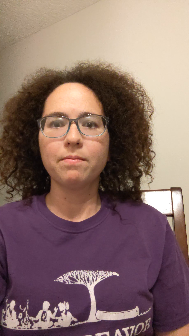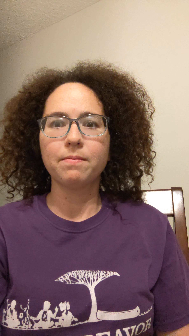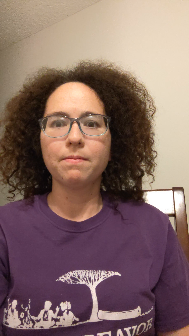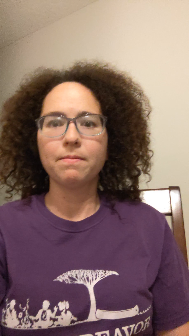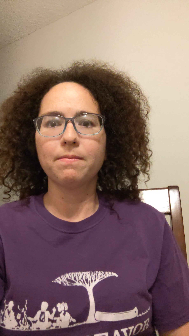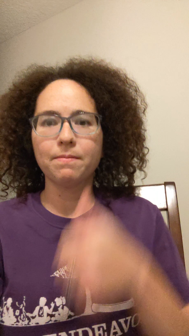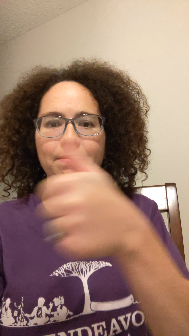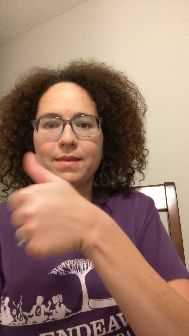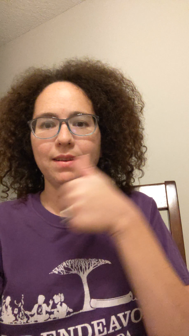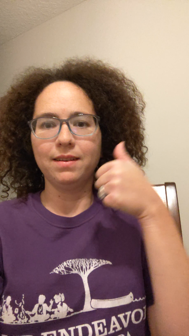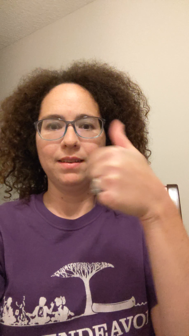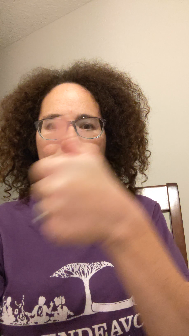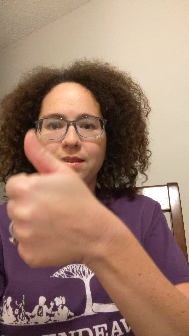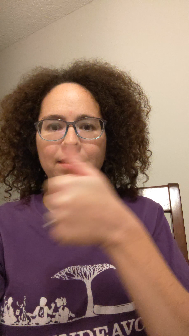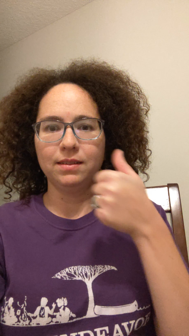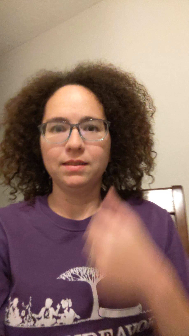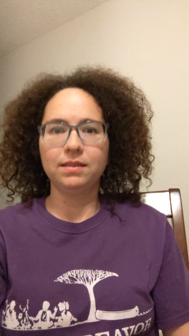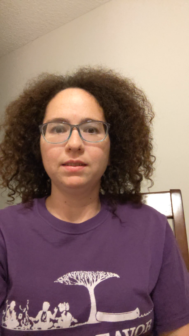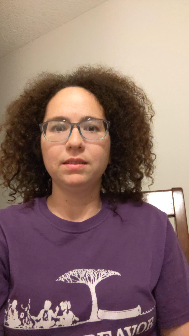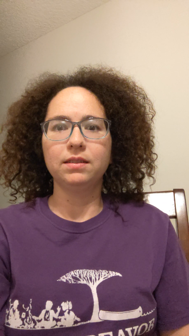basement